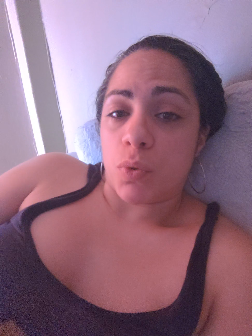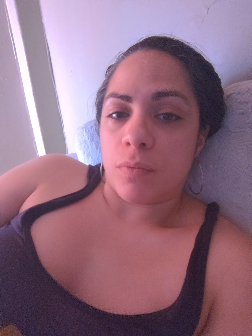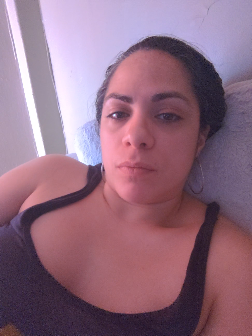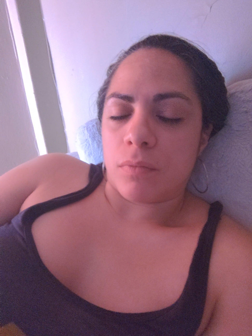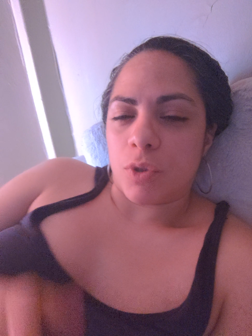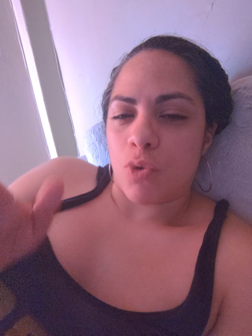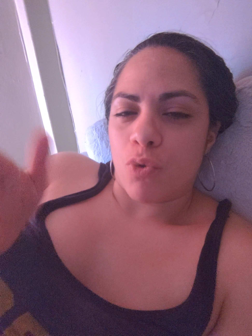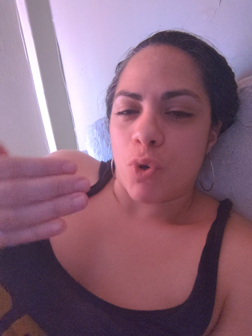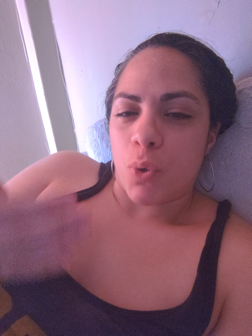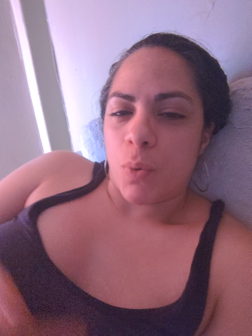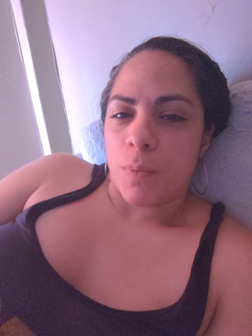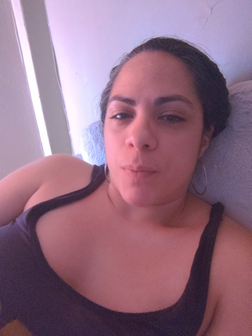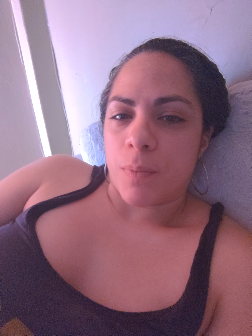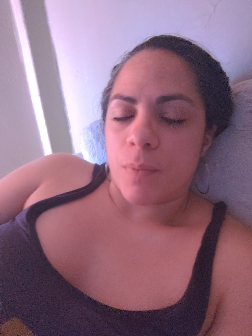room